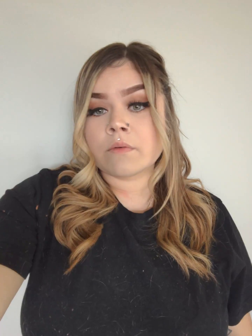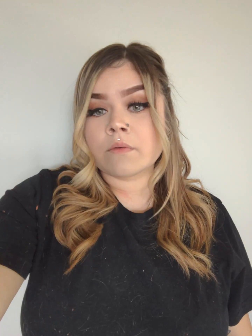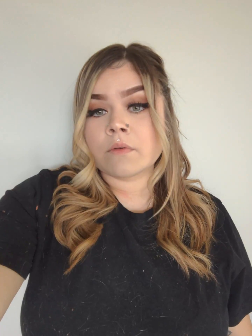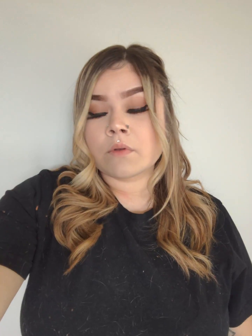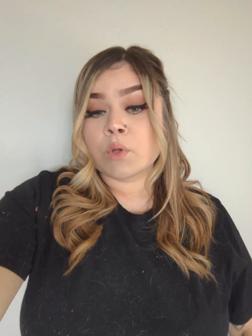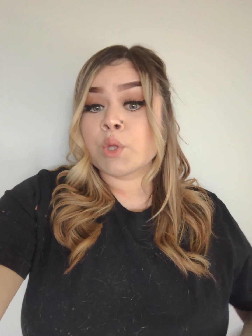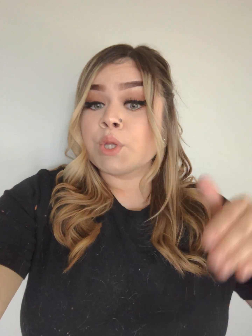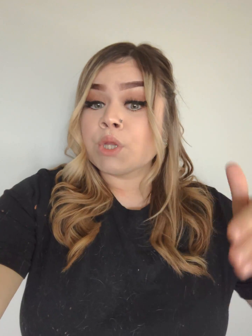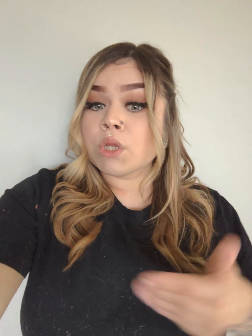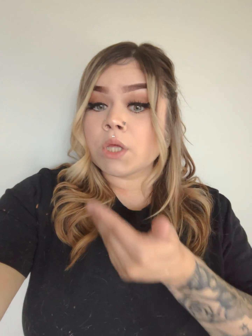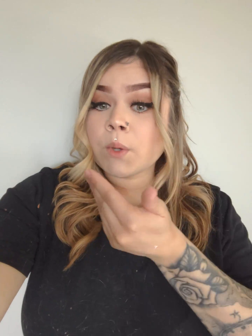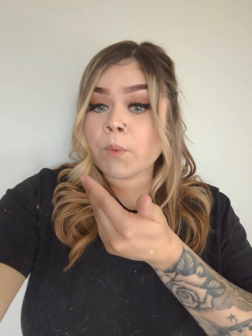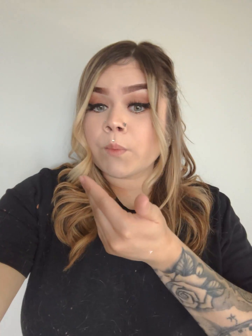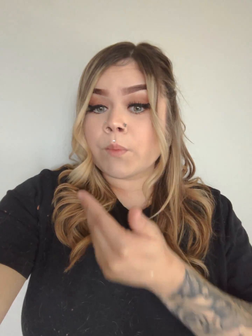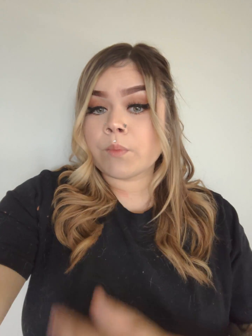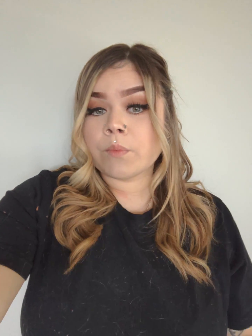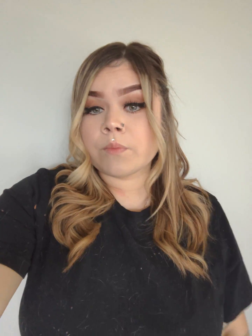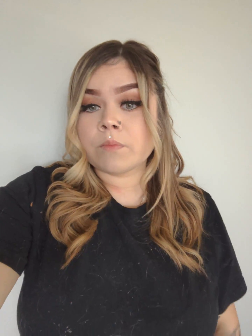new